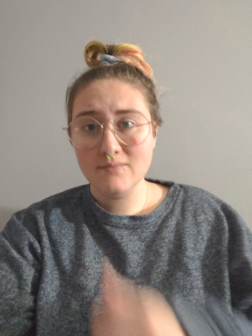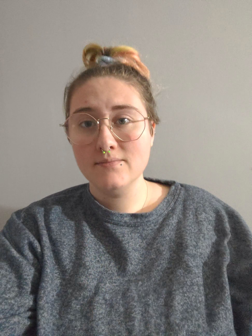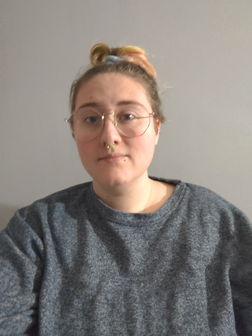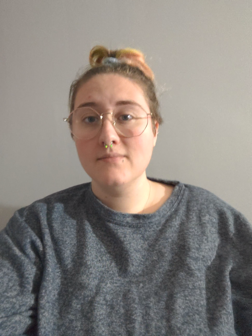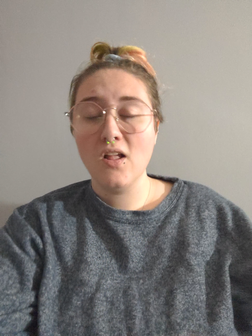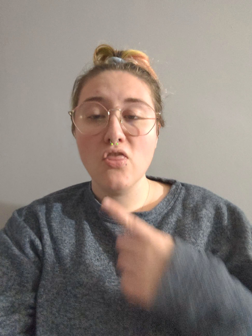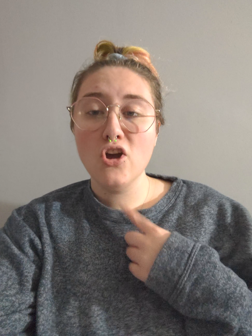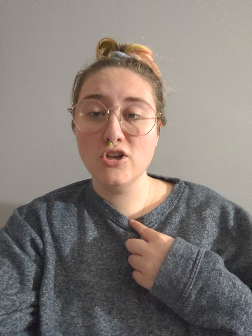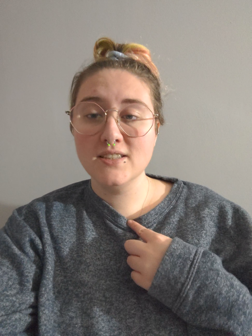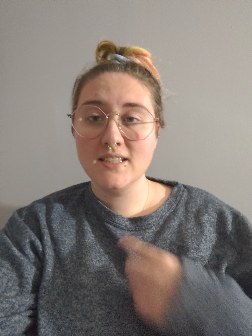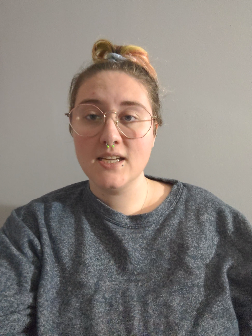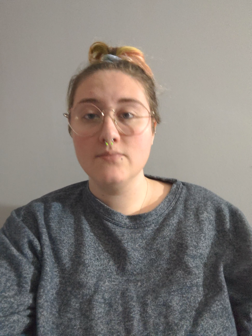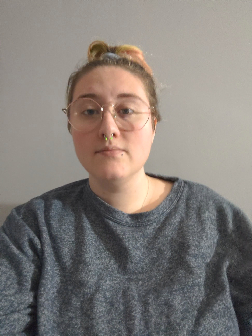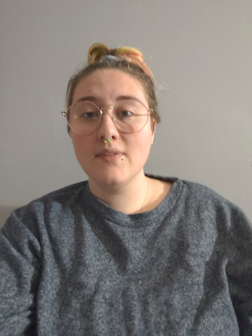thirsty